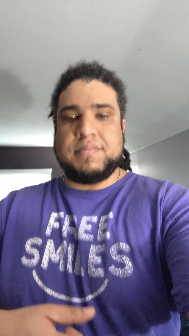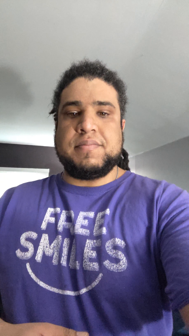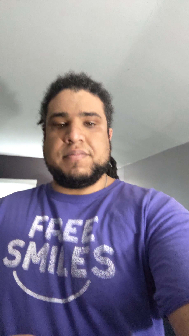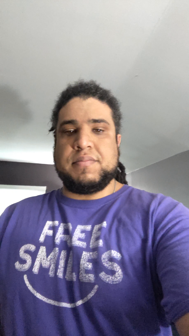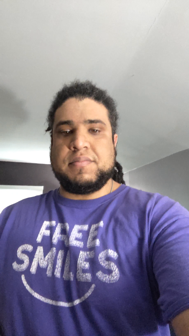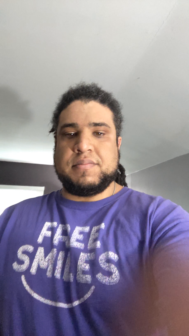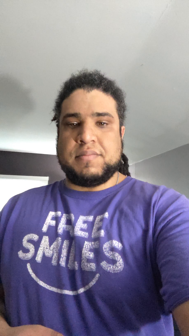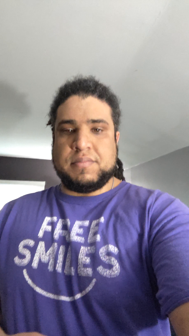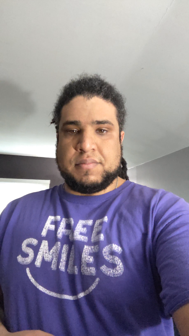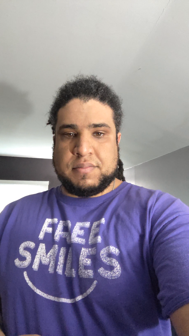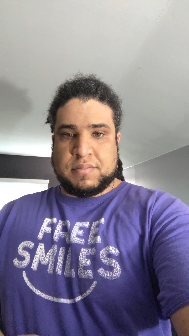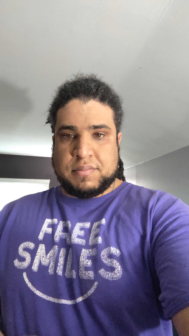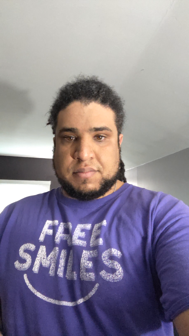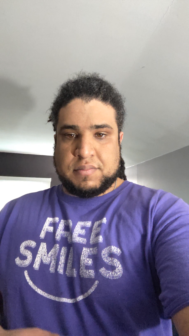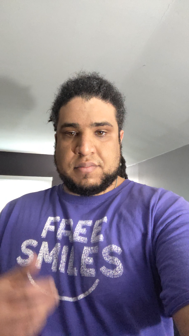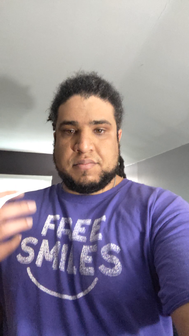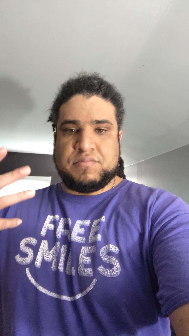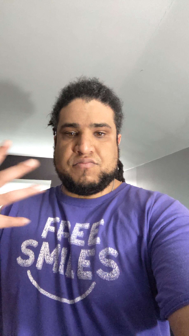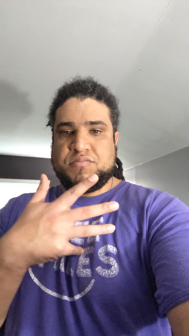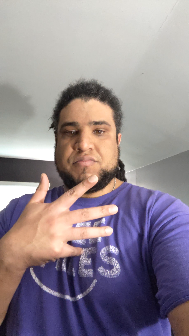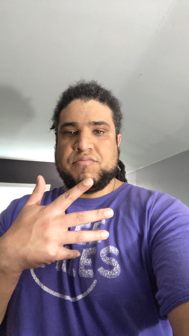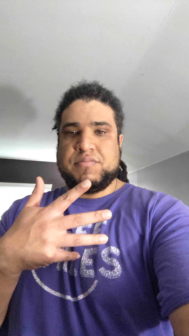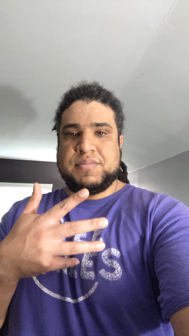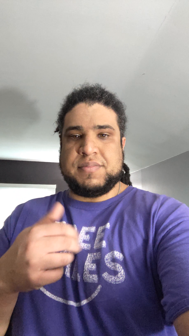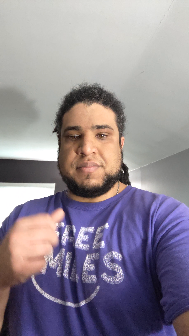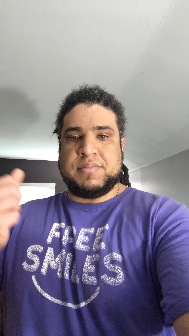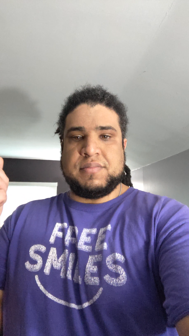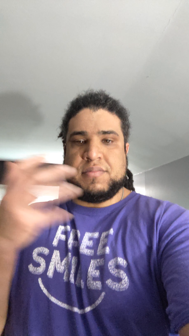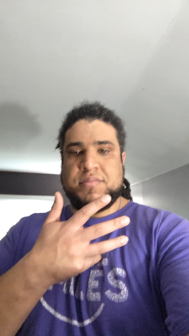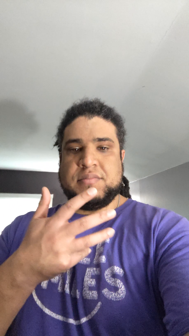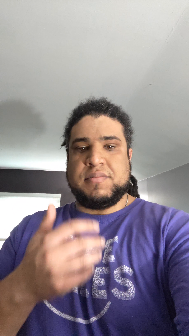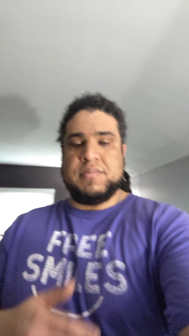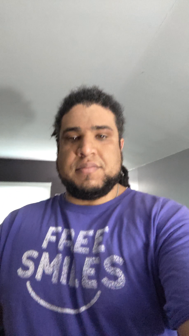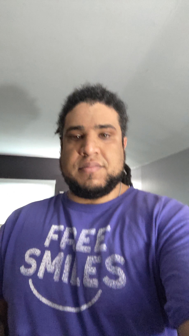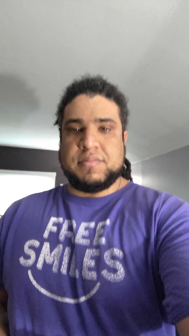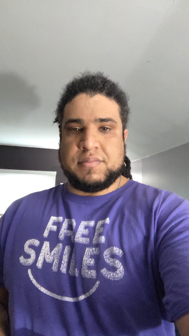scared